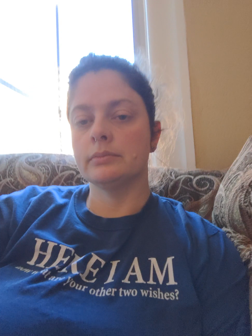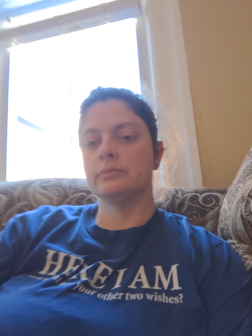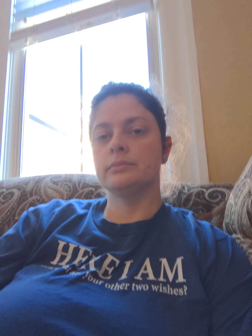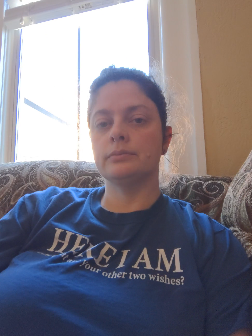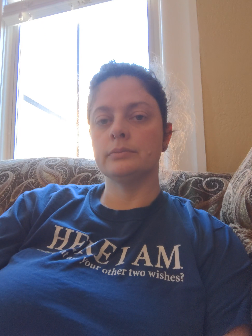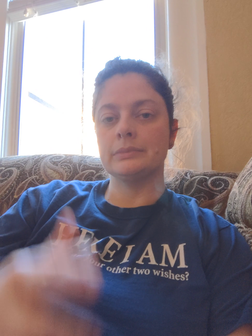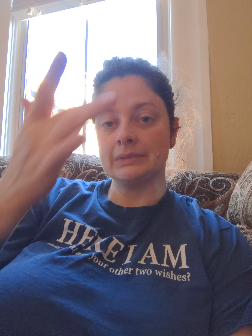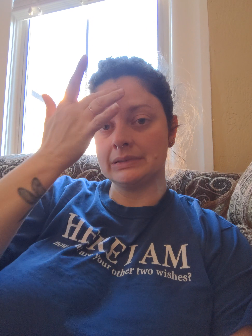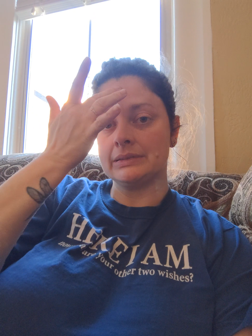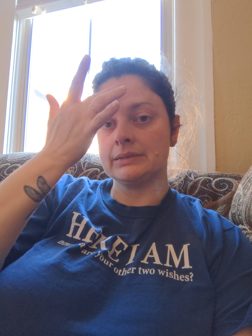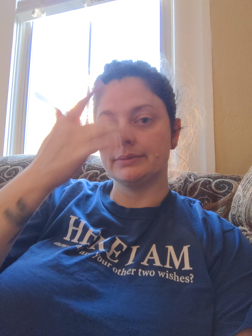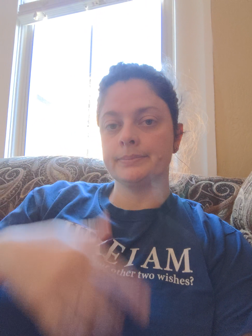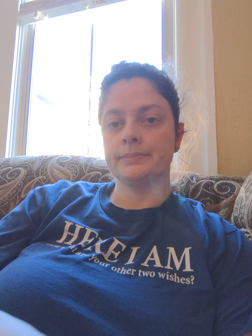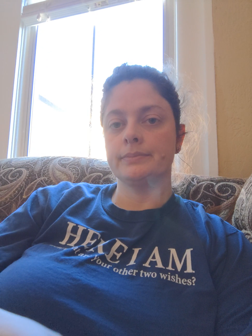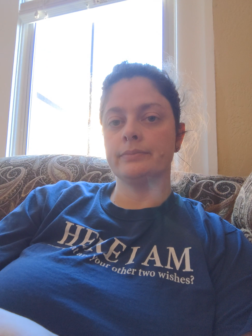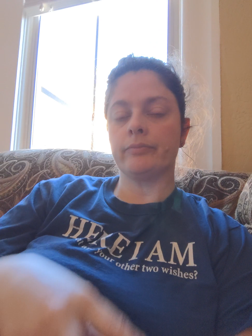sick